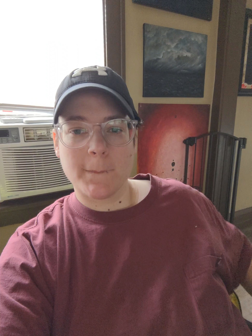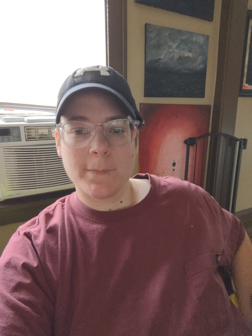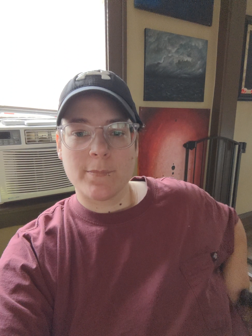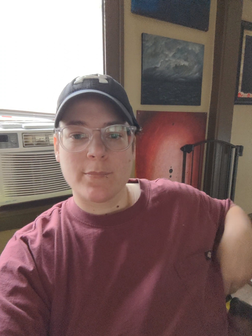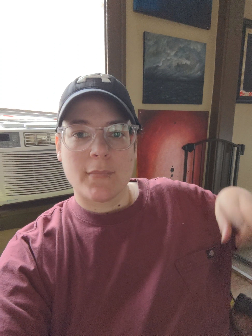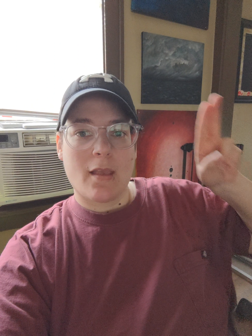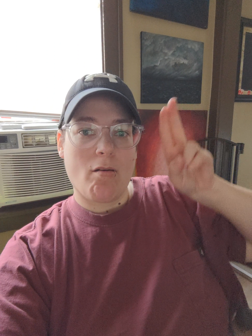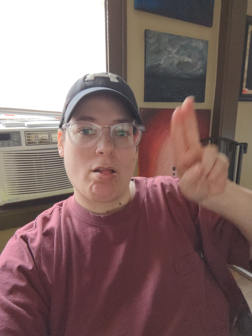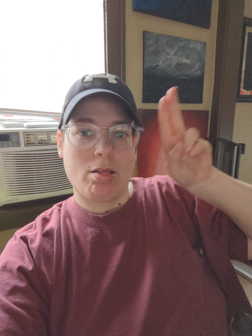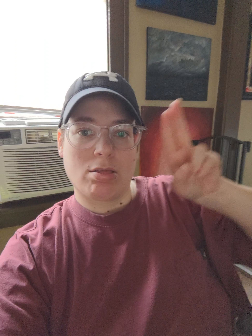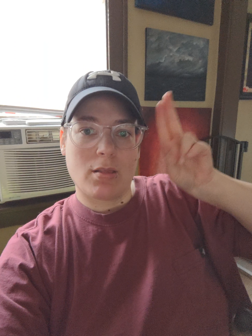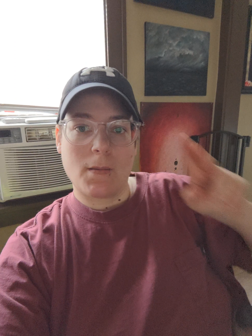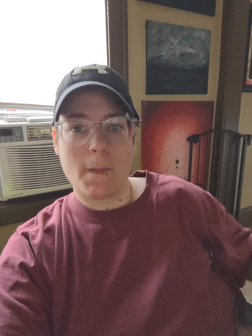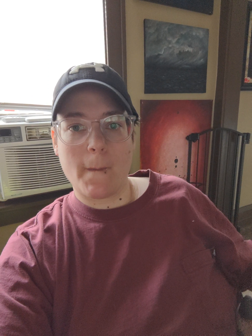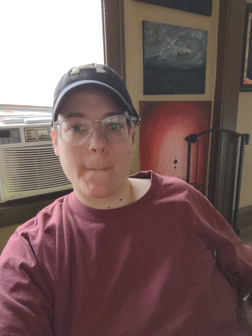uncle